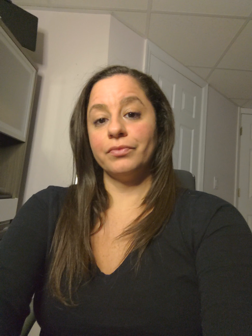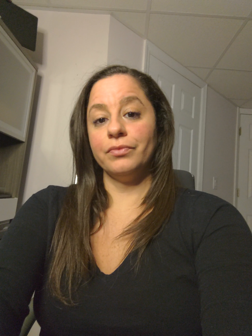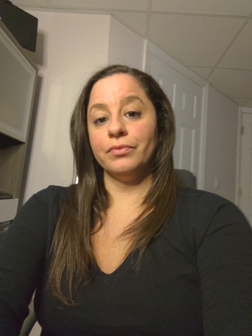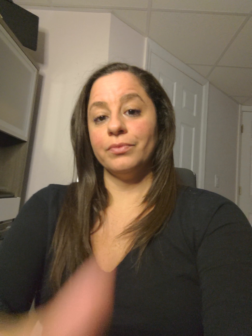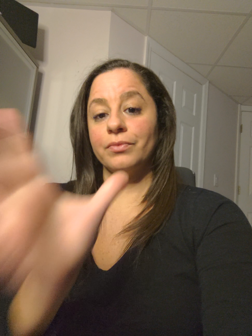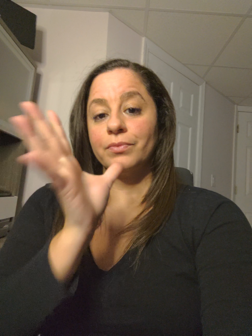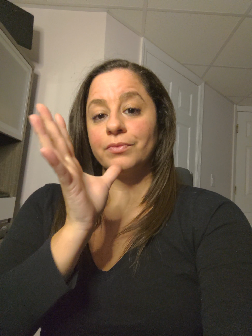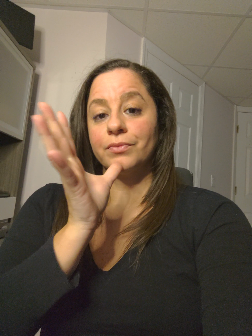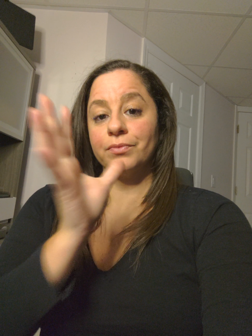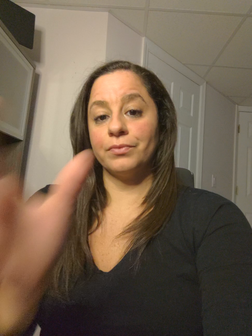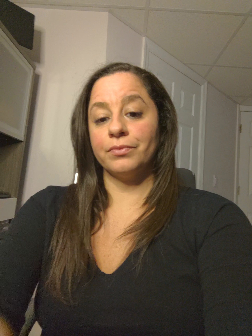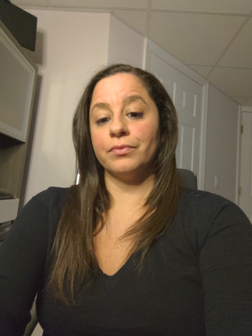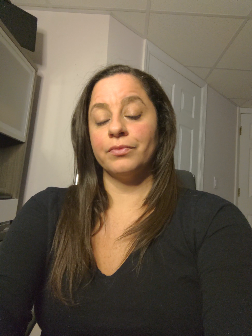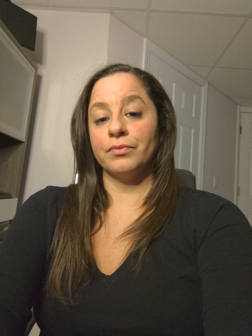mom